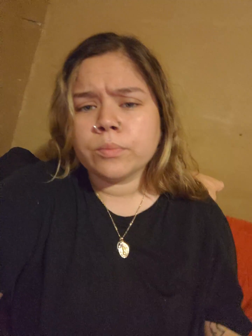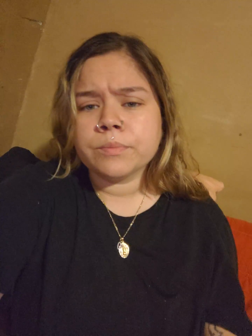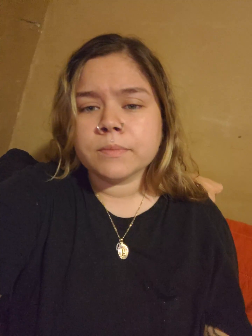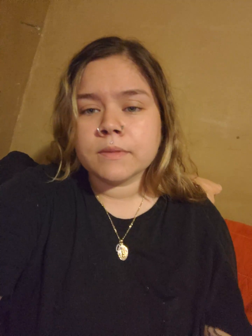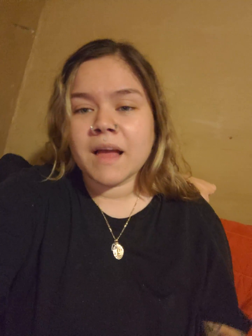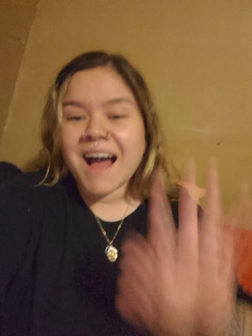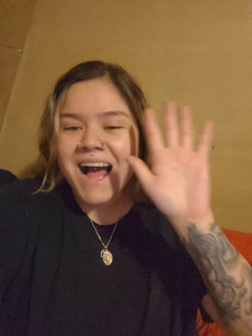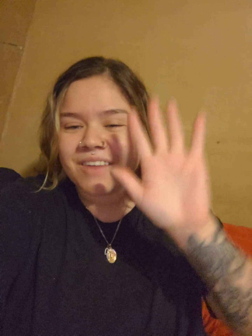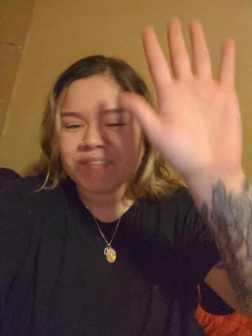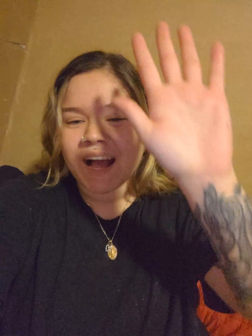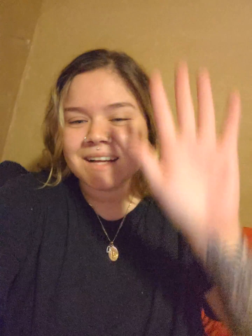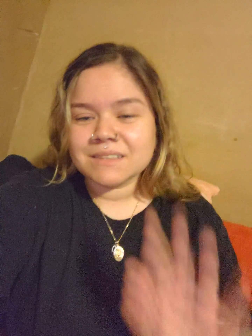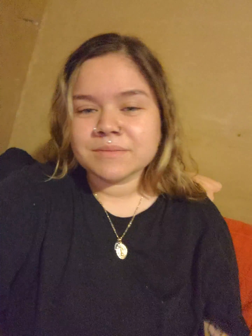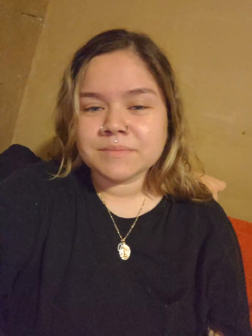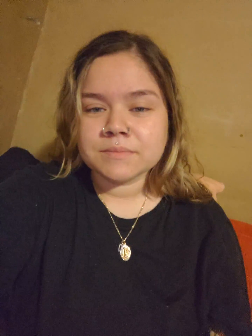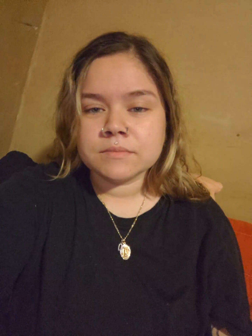give me five